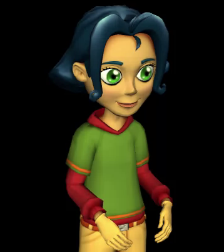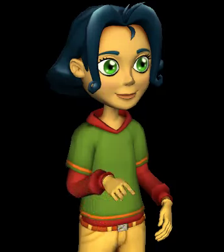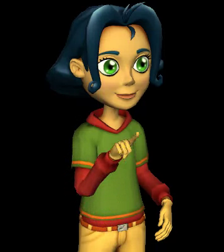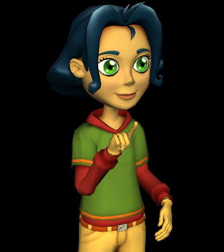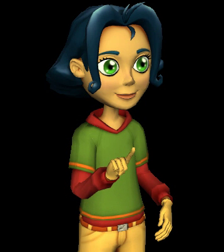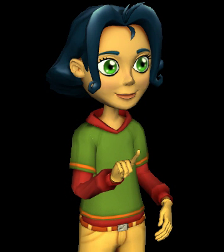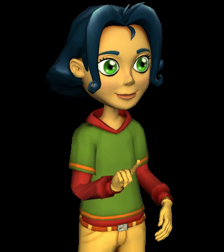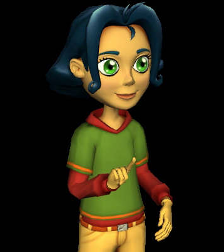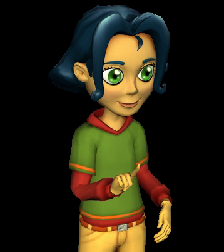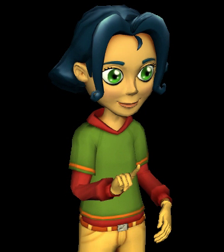يستجوب